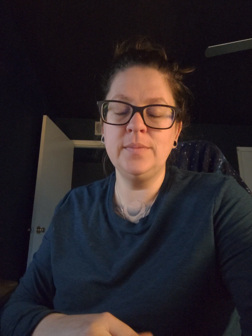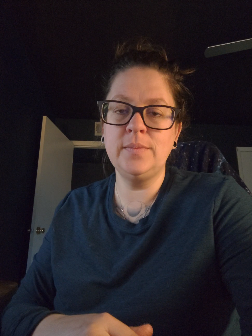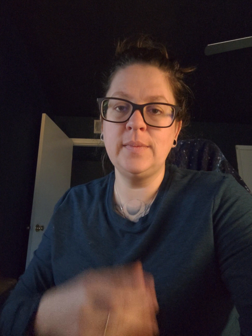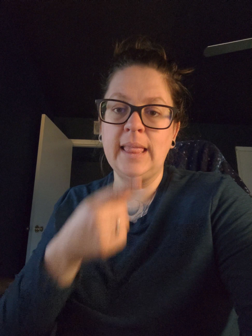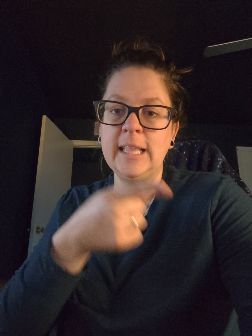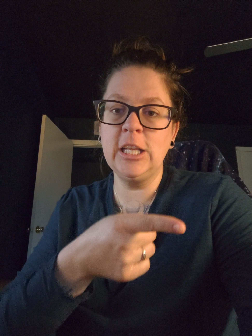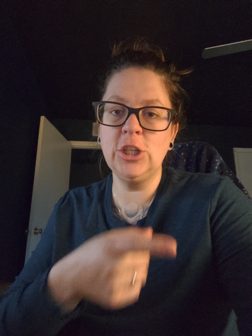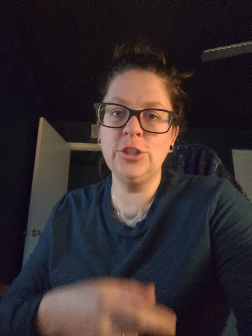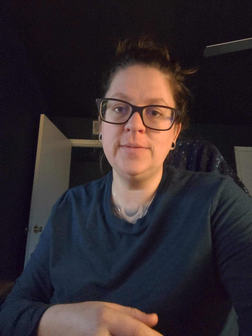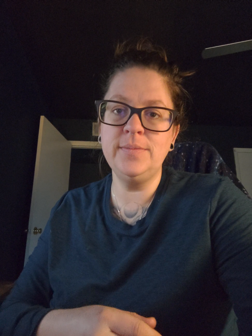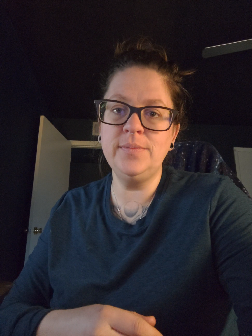there